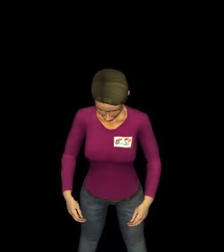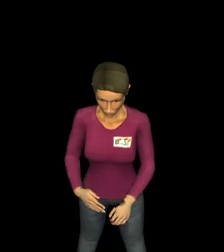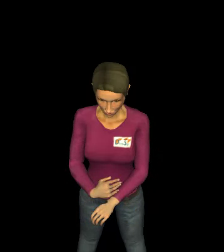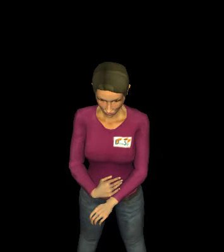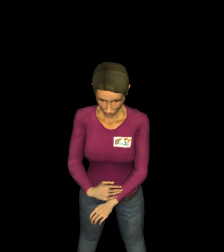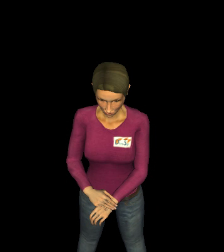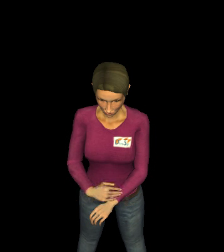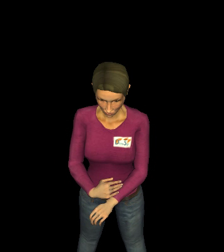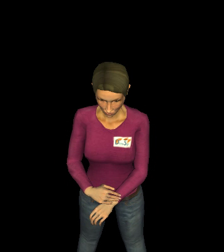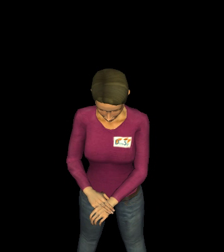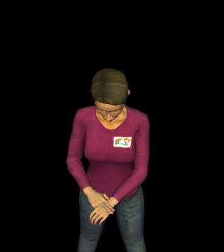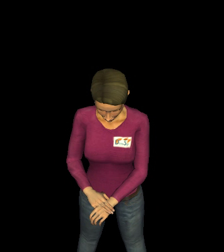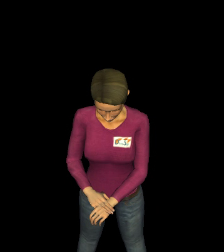تحذير